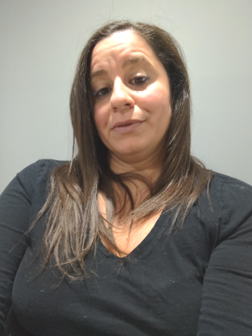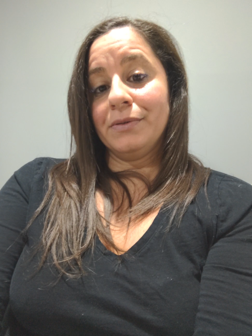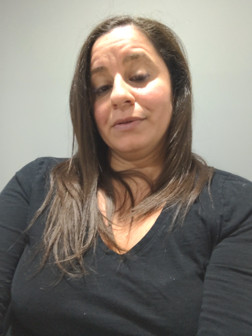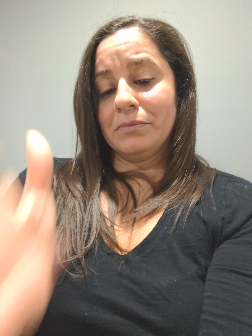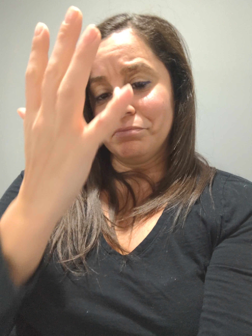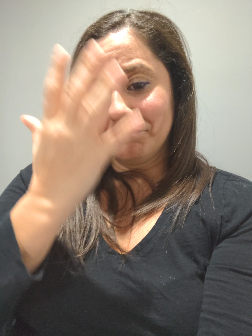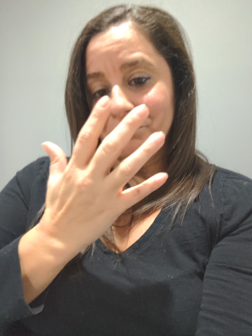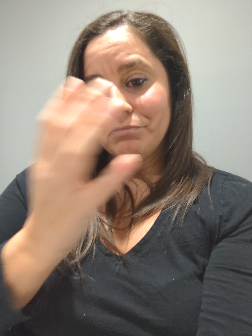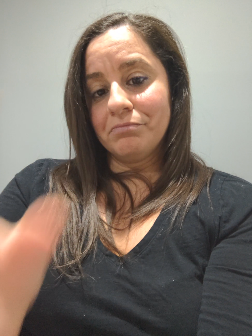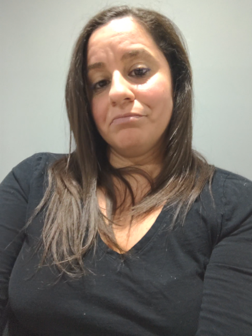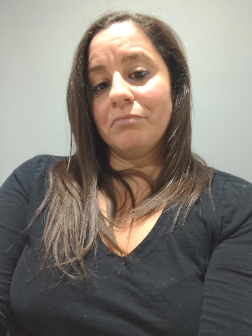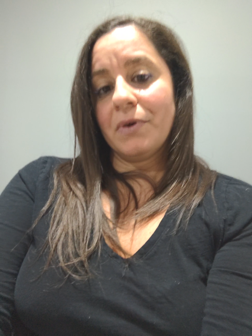sad